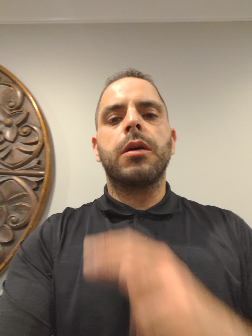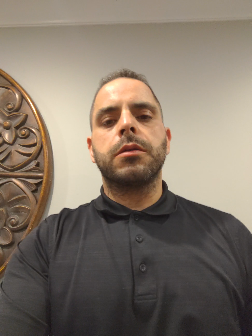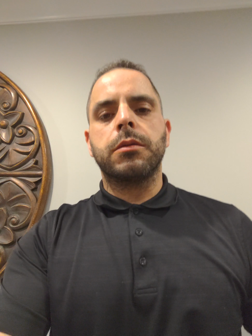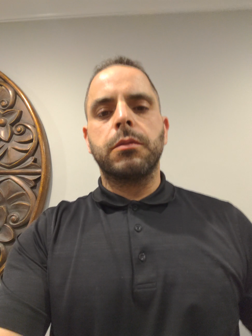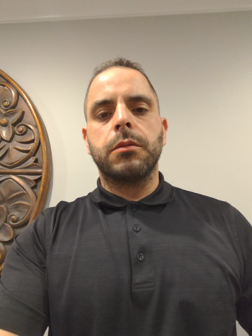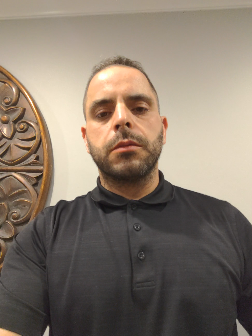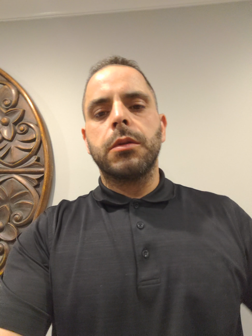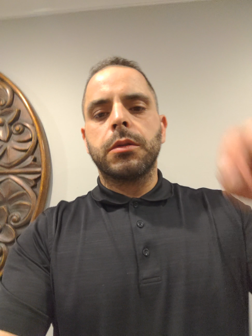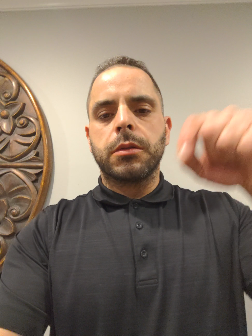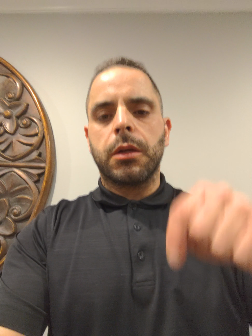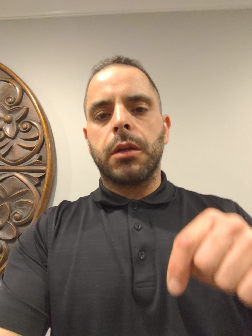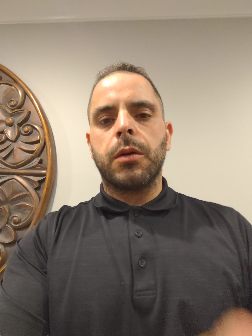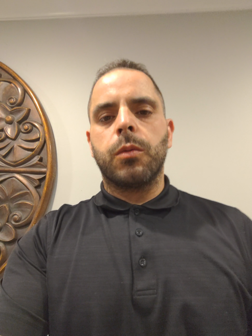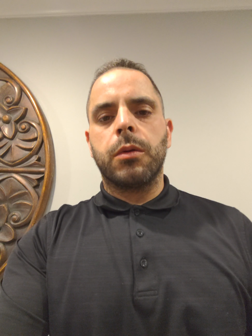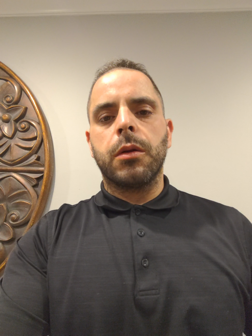down